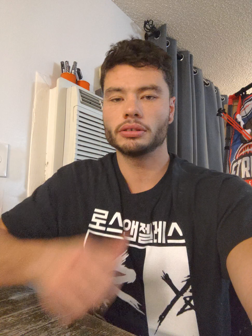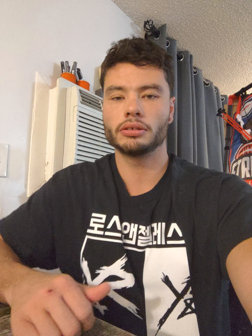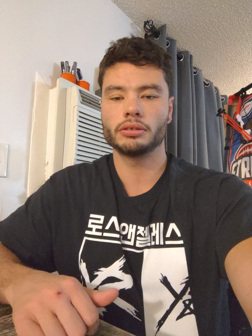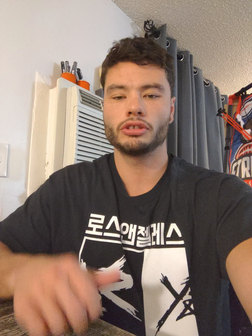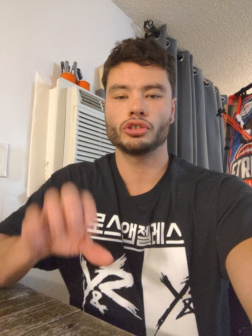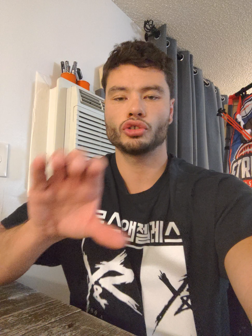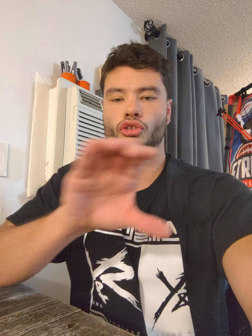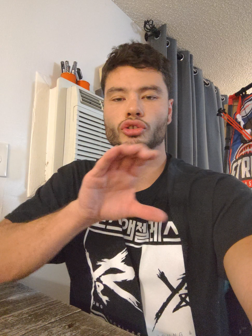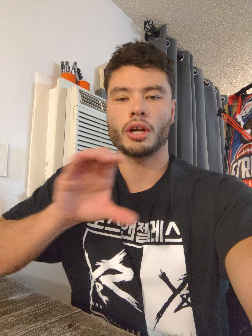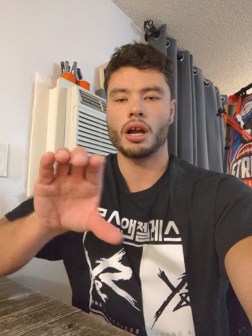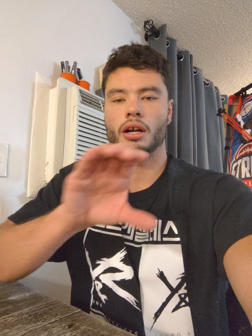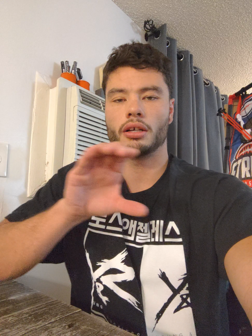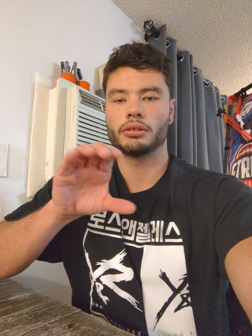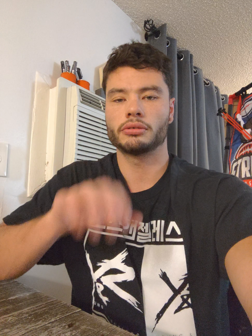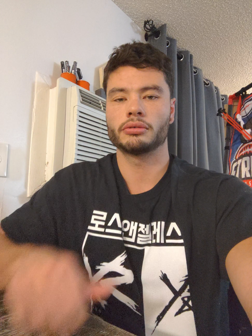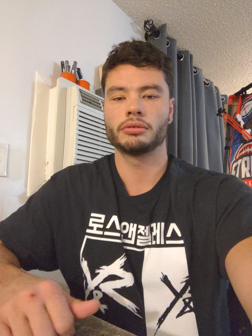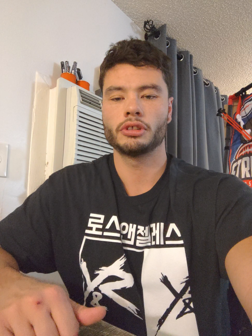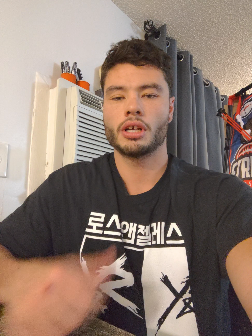chocolate